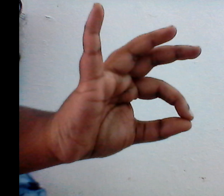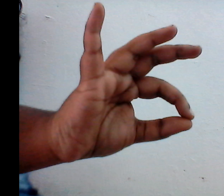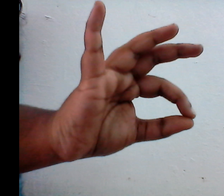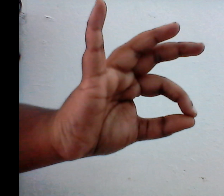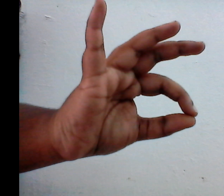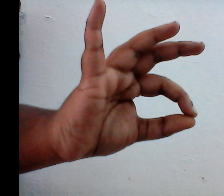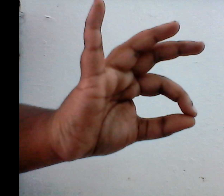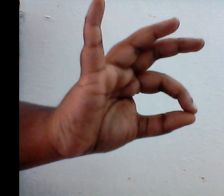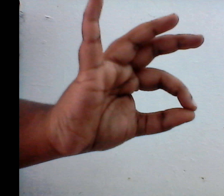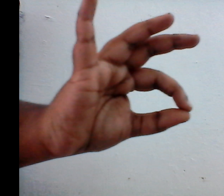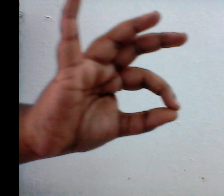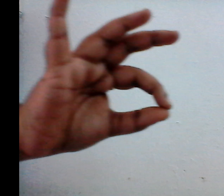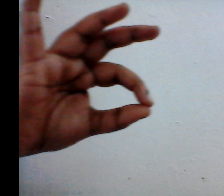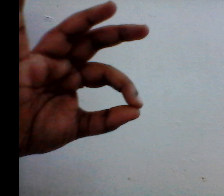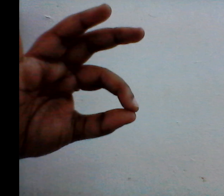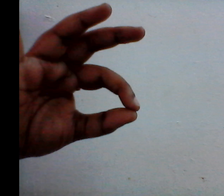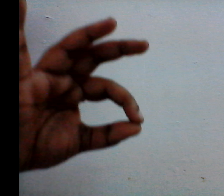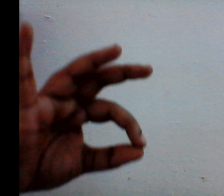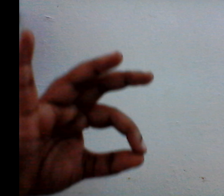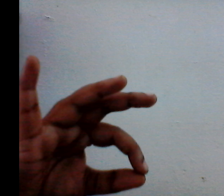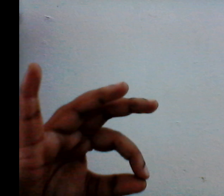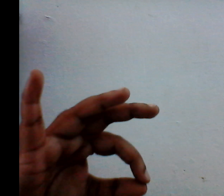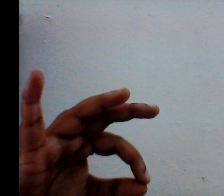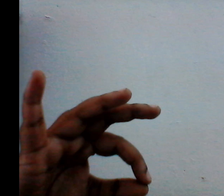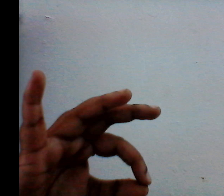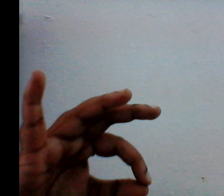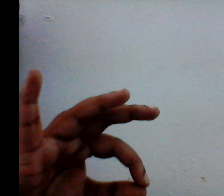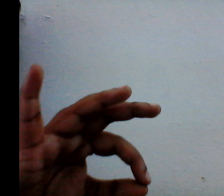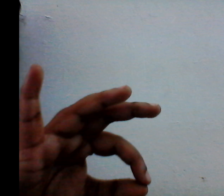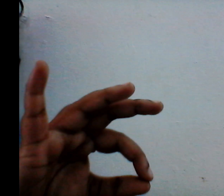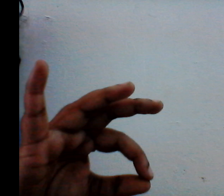ഔ